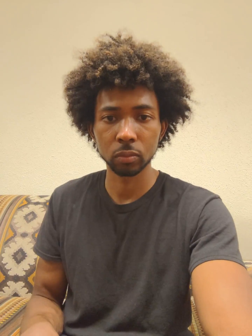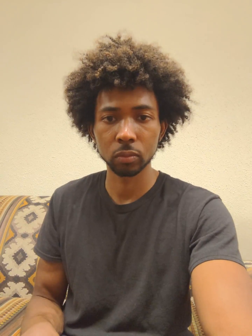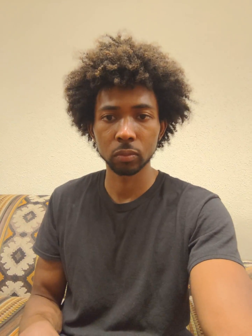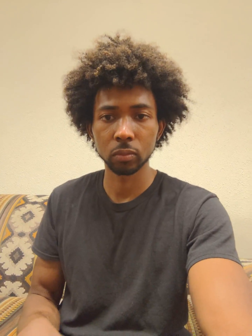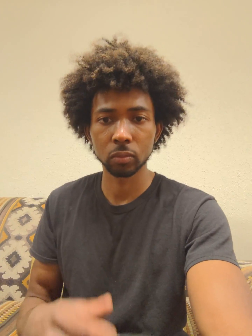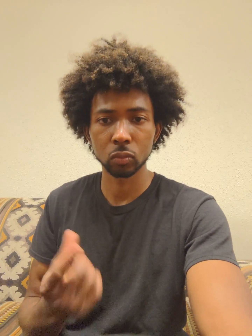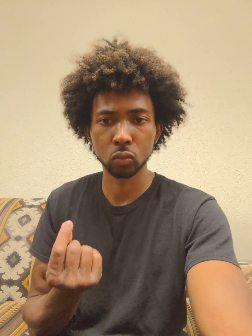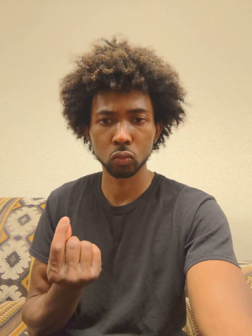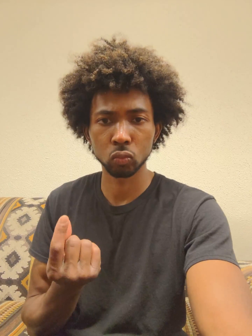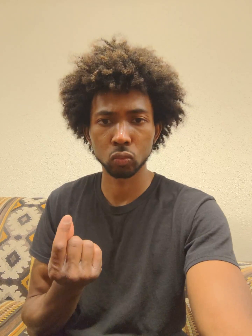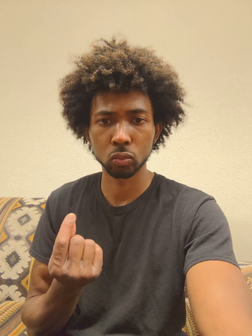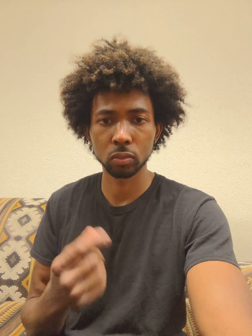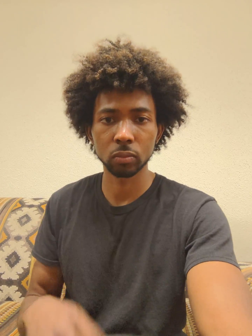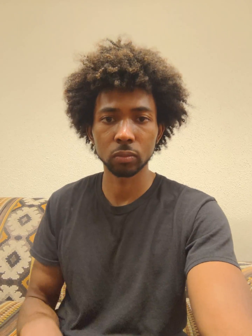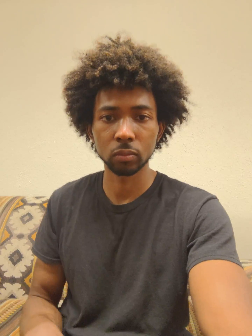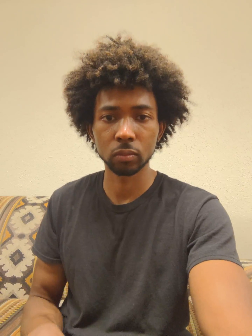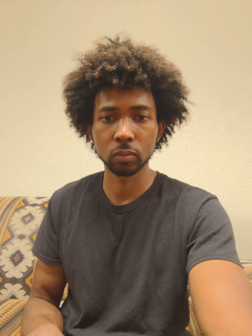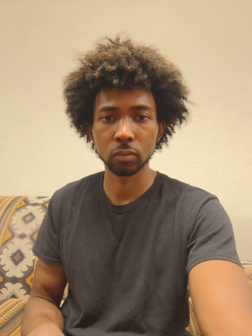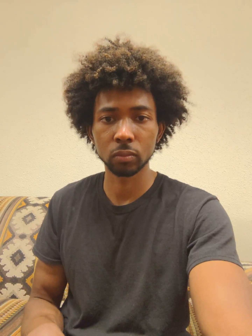do